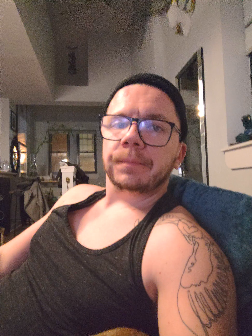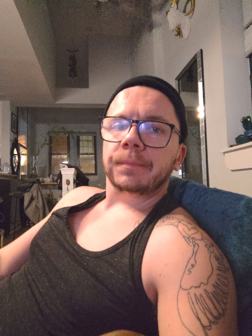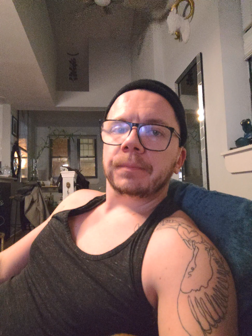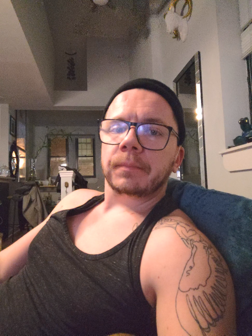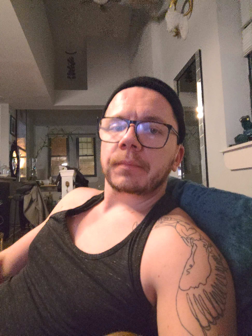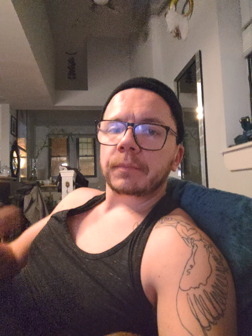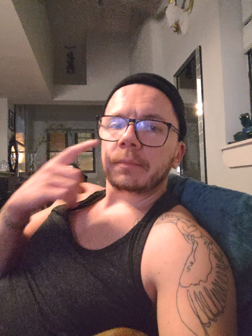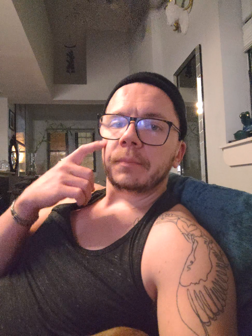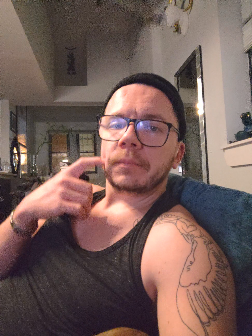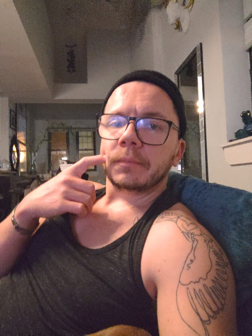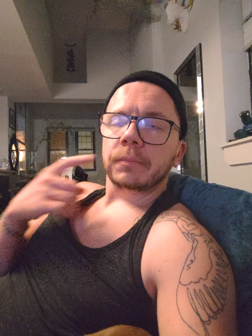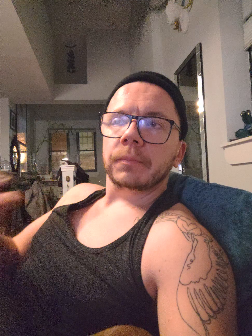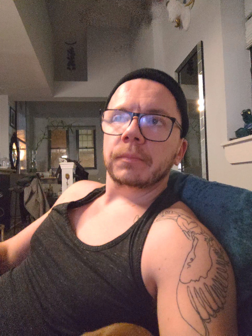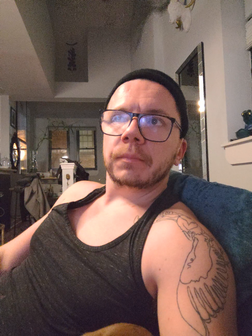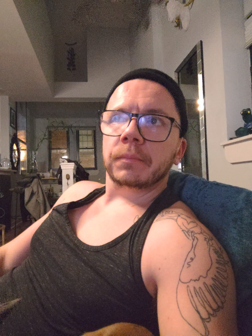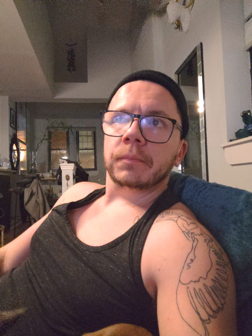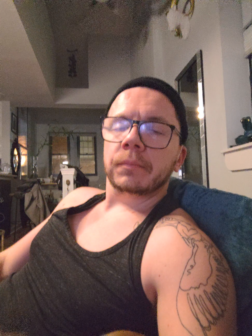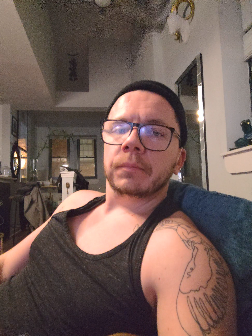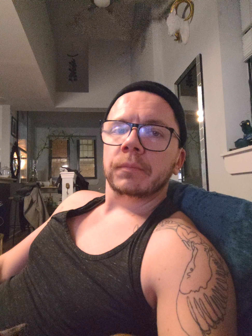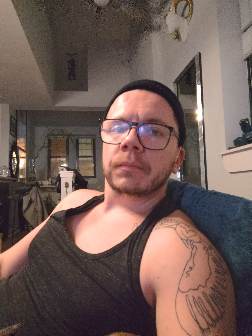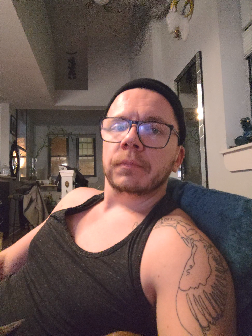cry